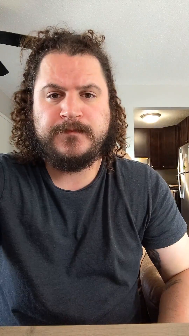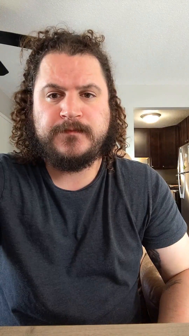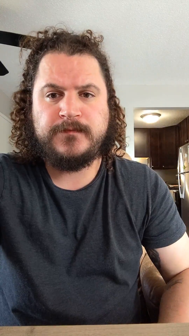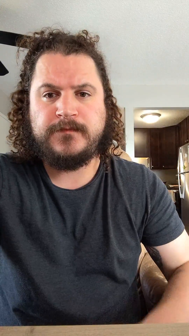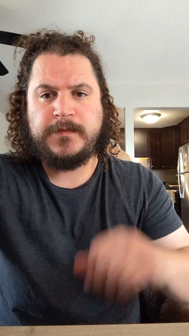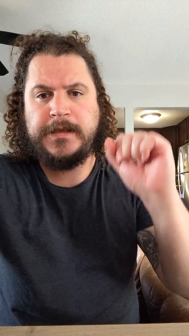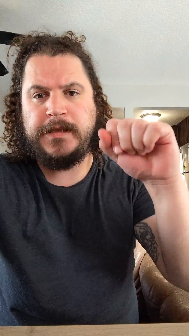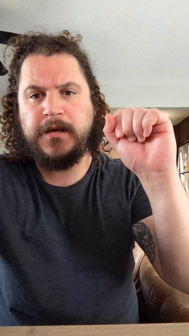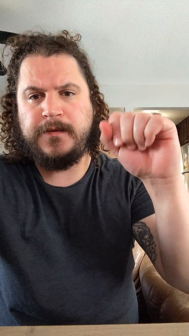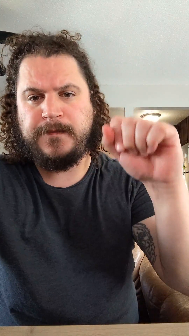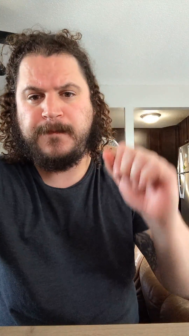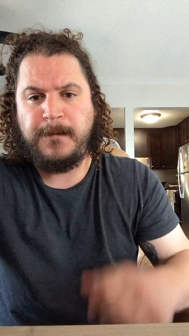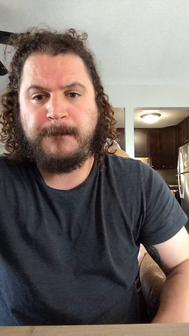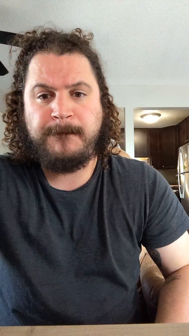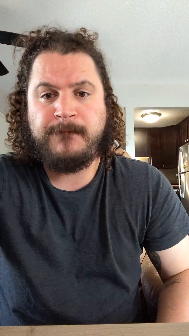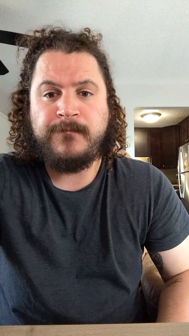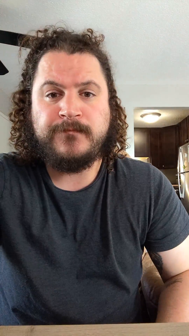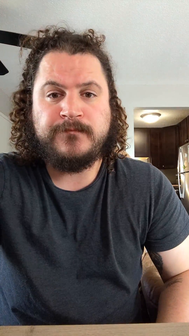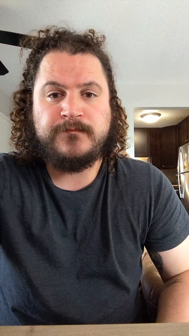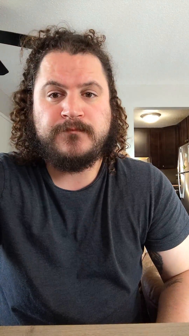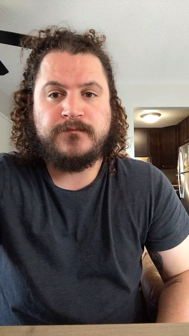knock